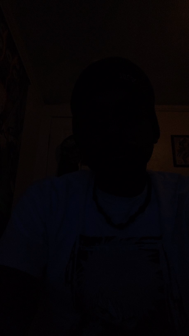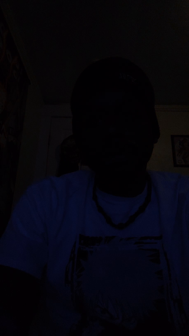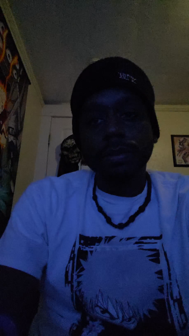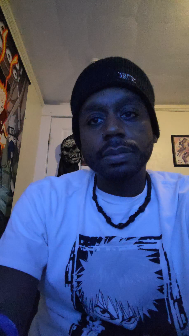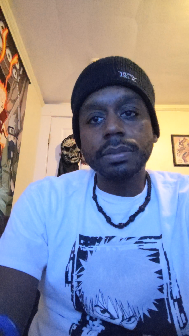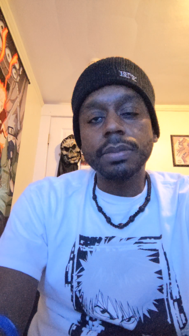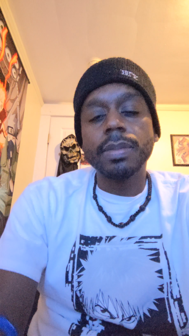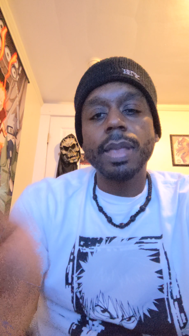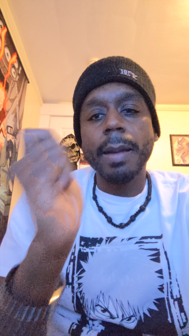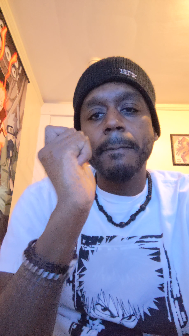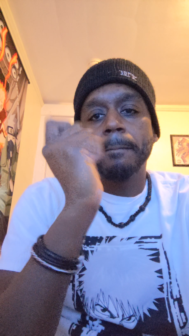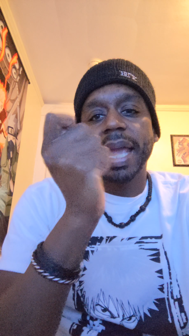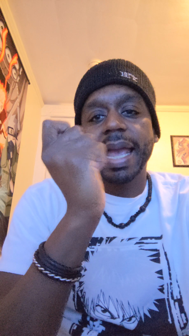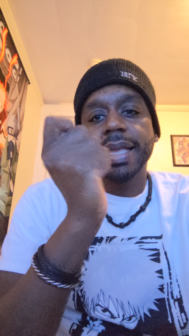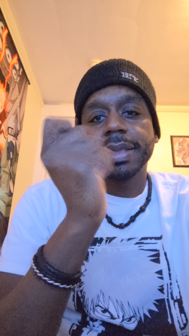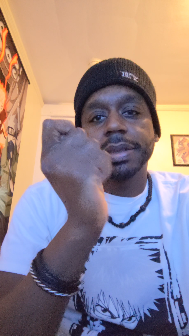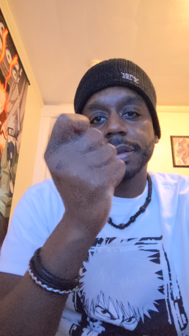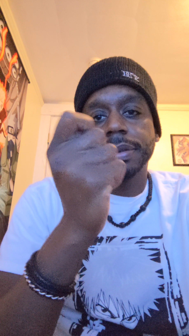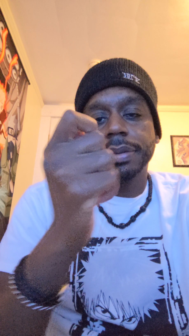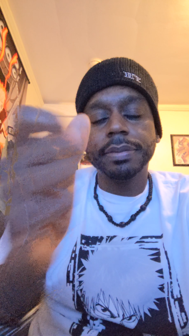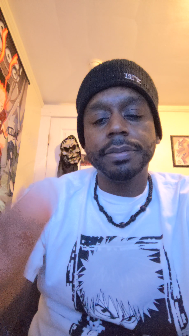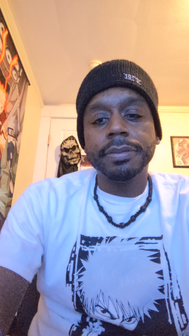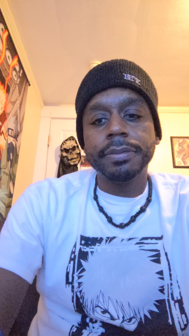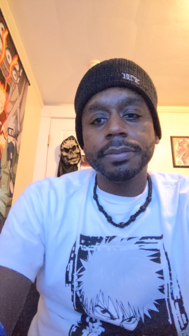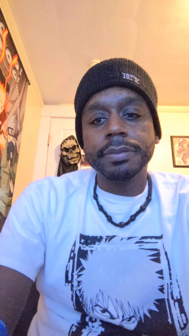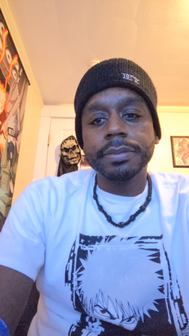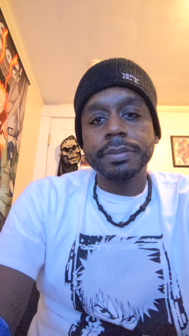bat